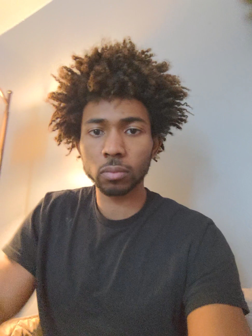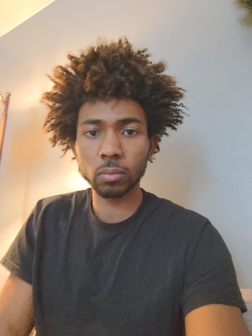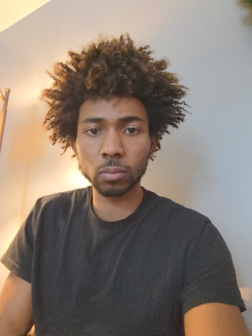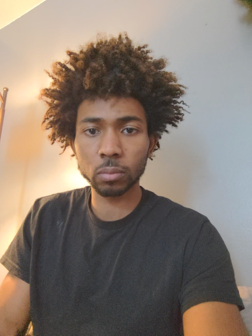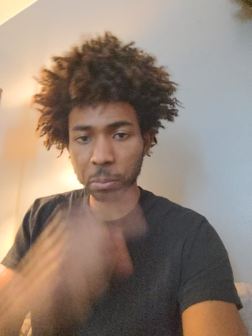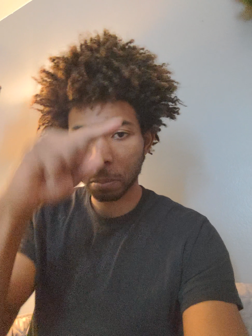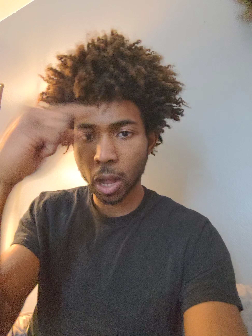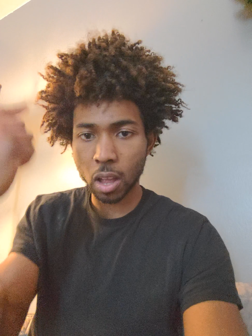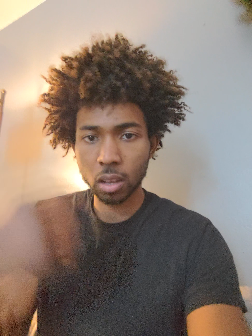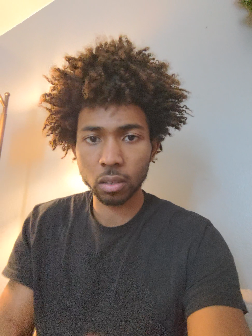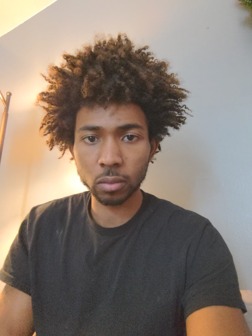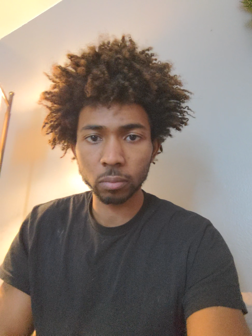black